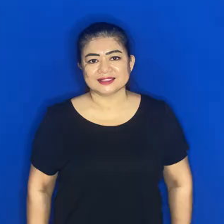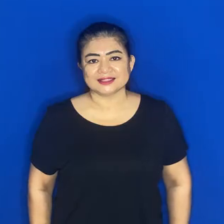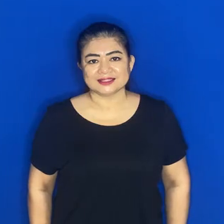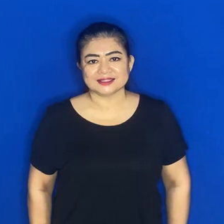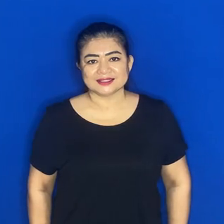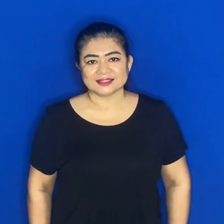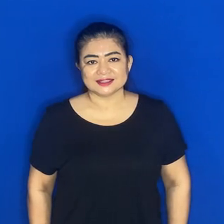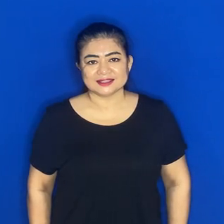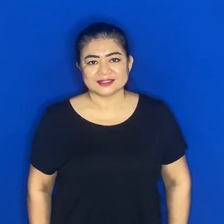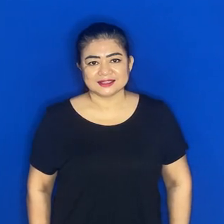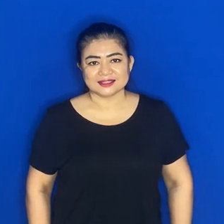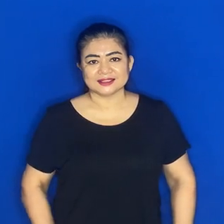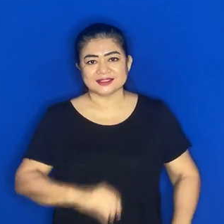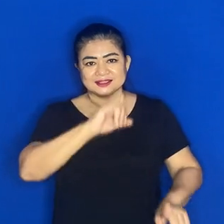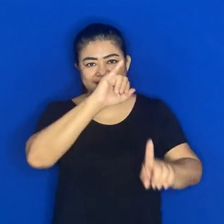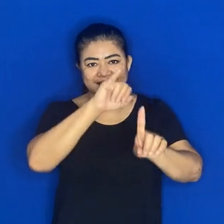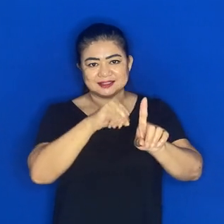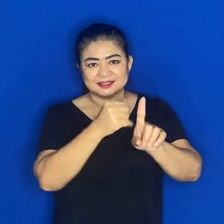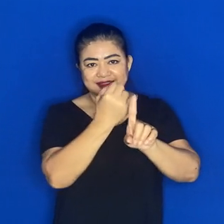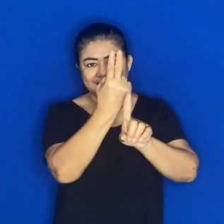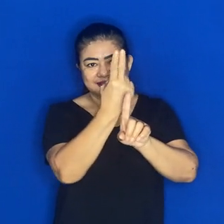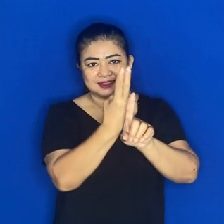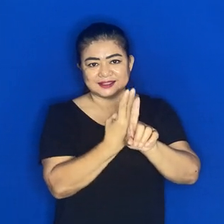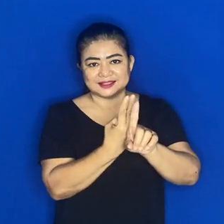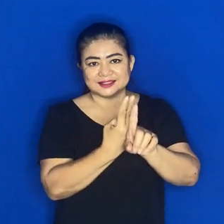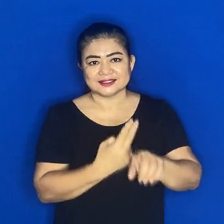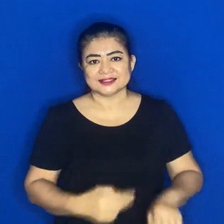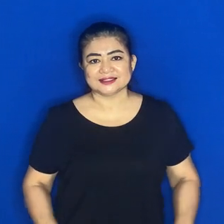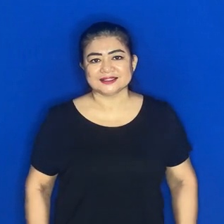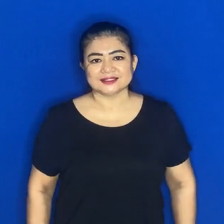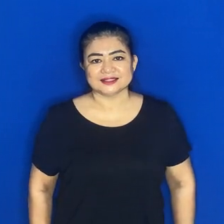june